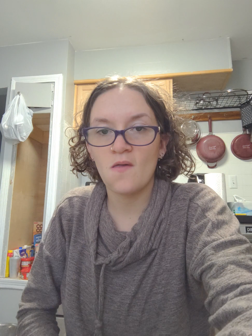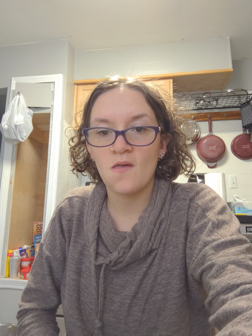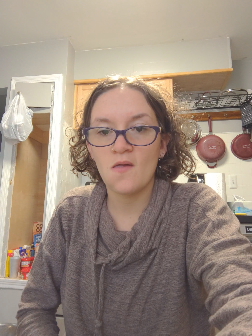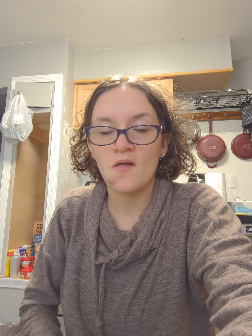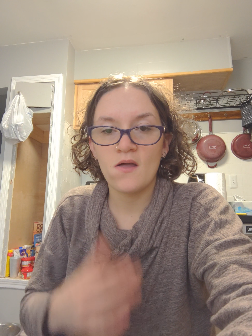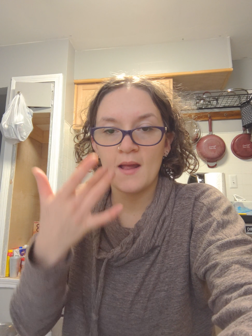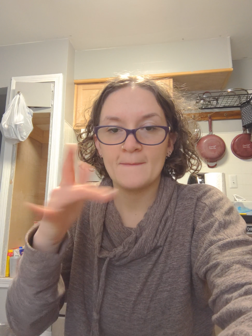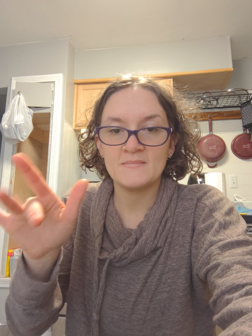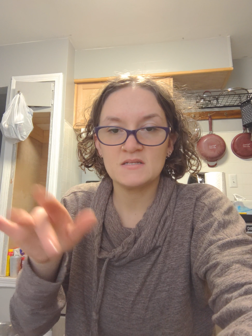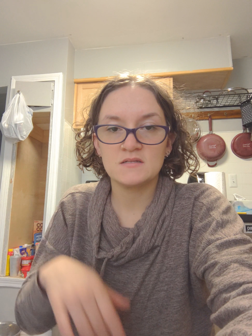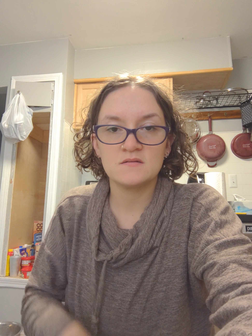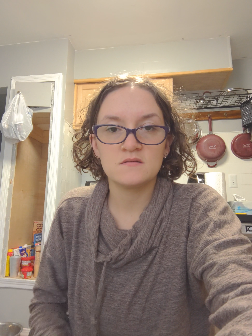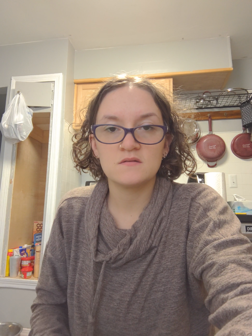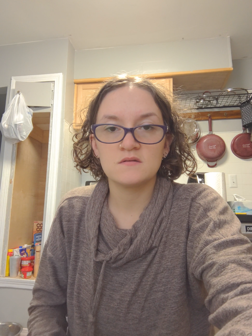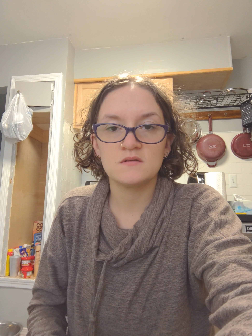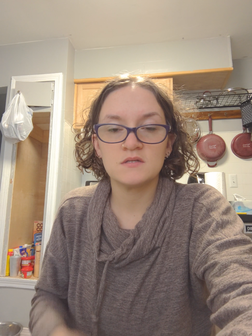empty